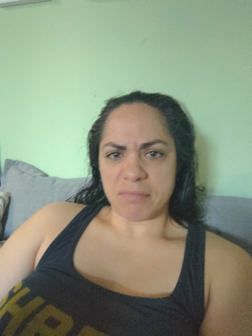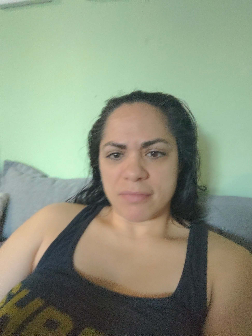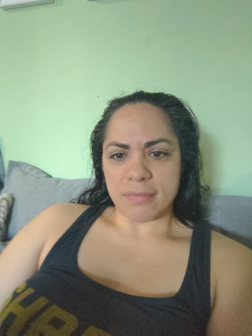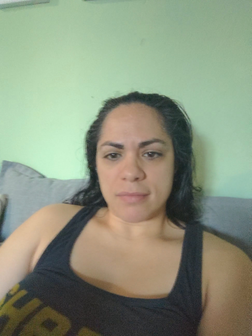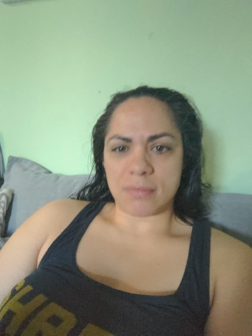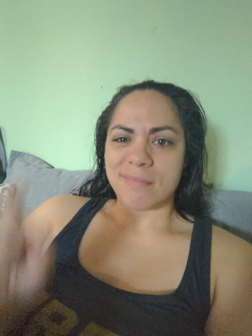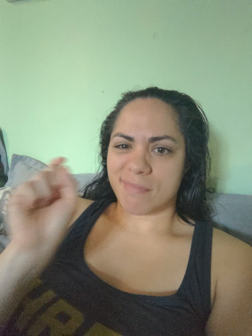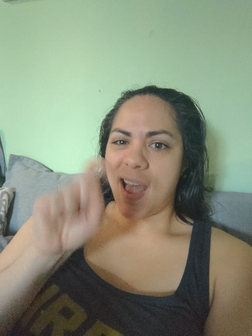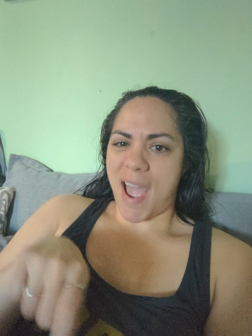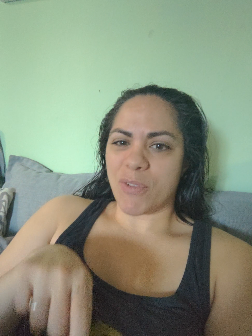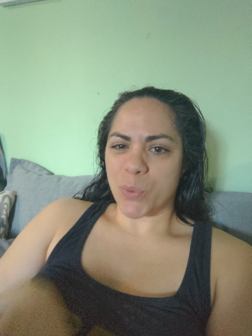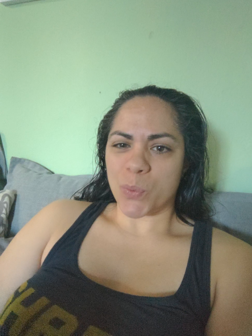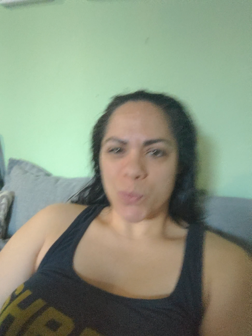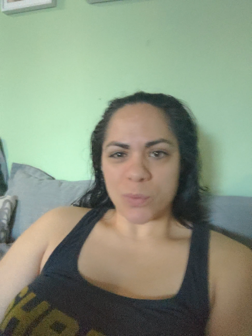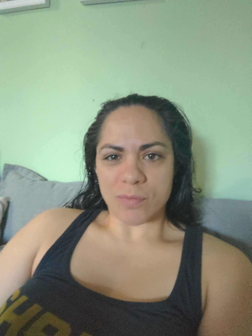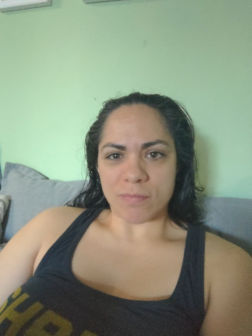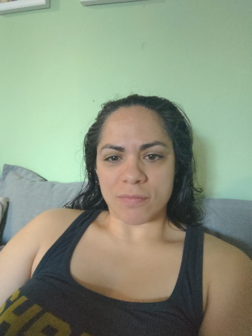have to